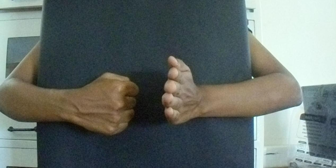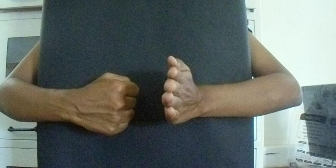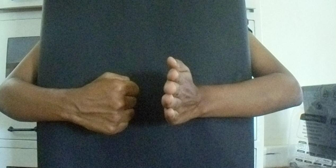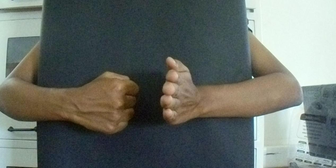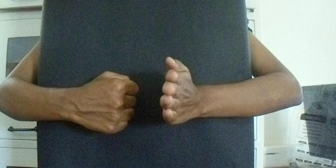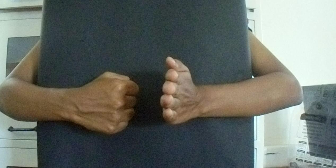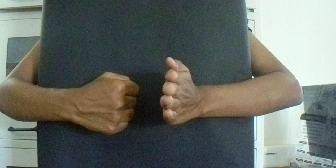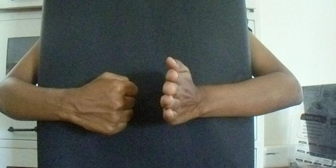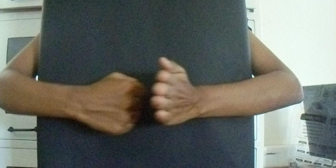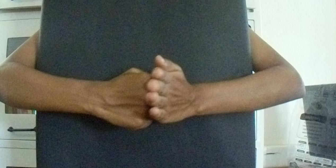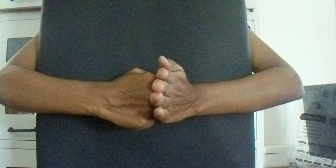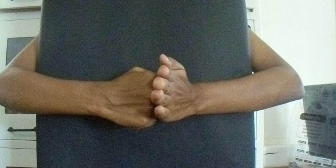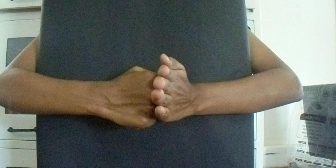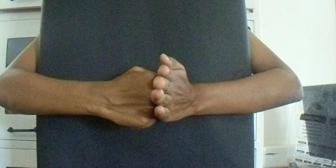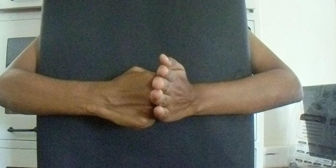accident